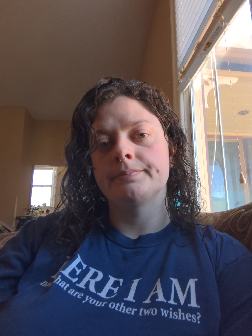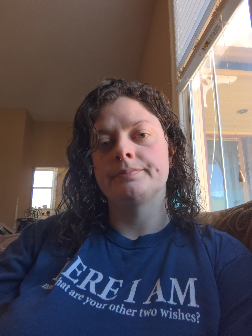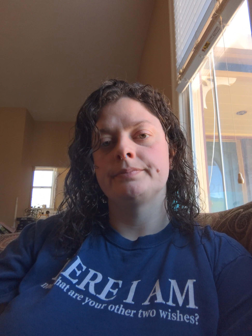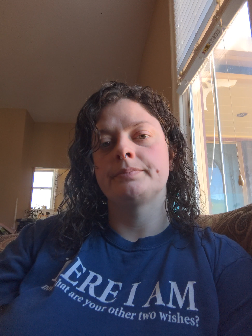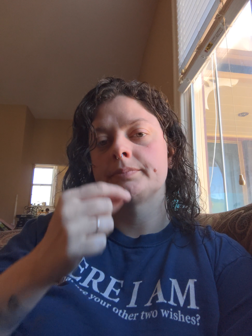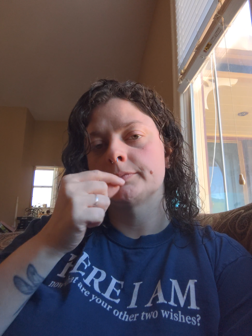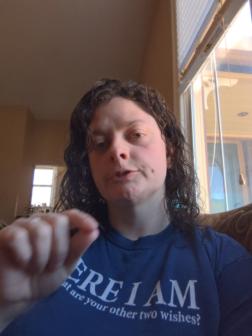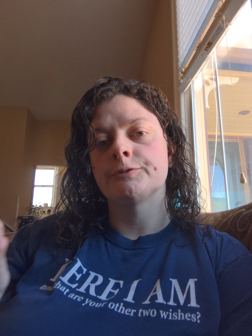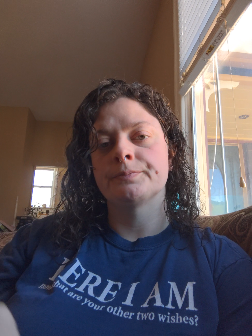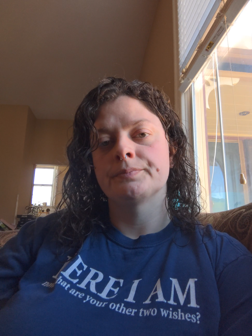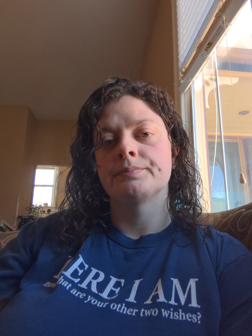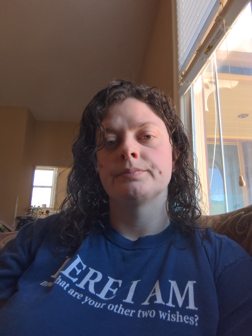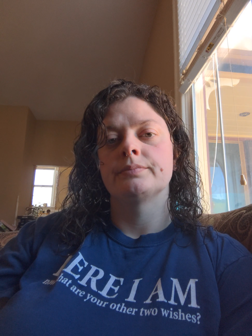pencil